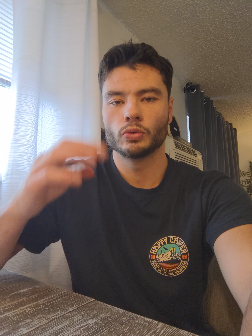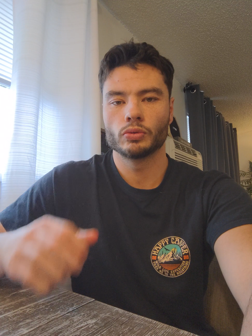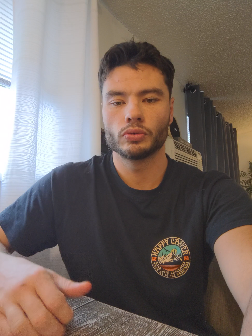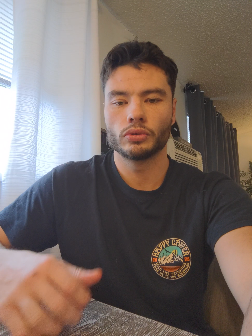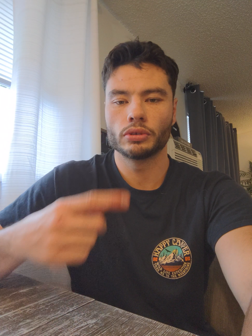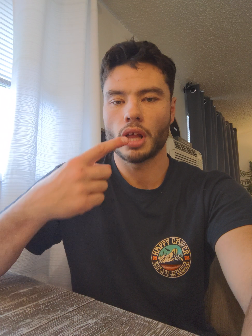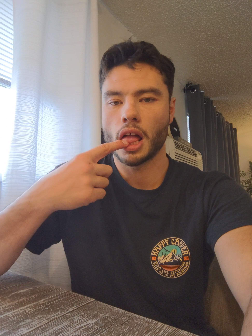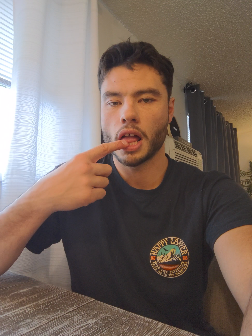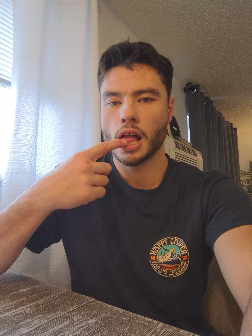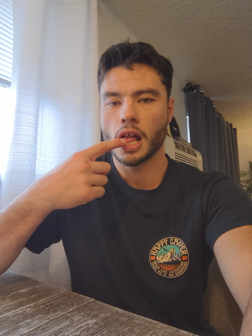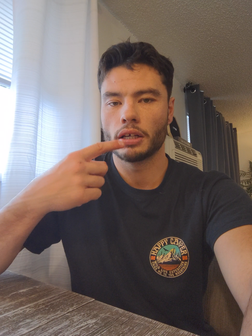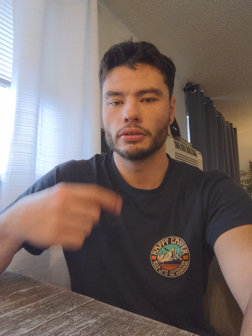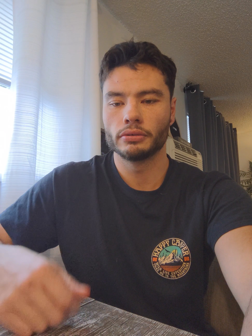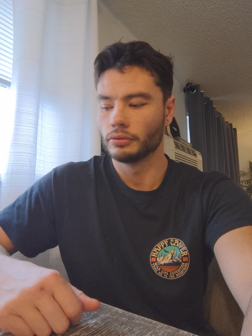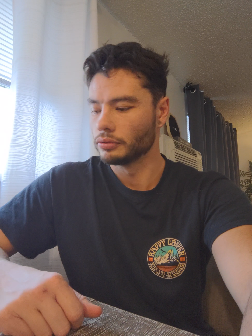tongue